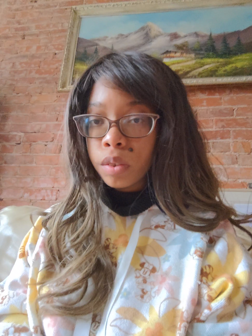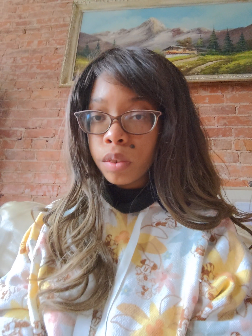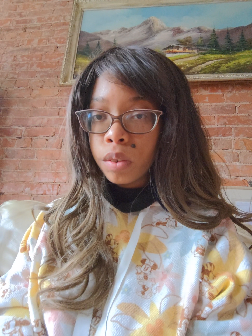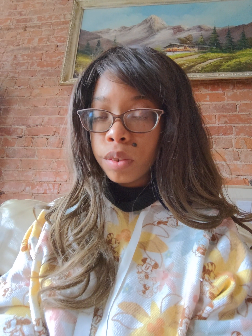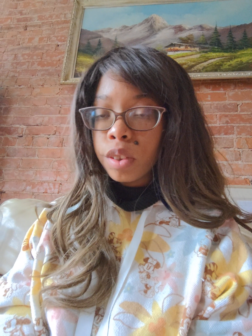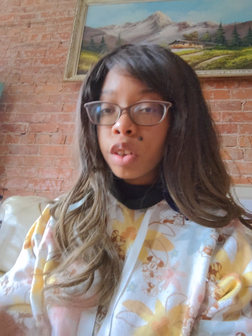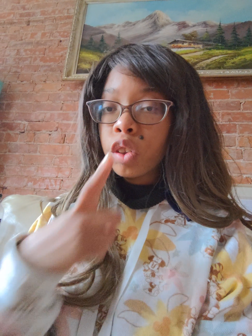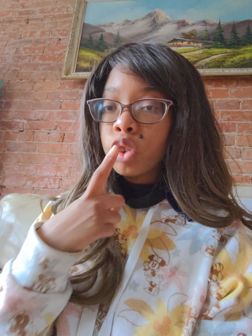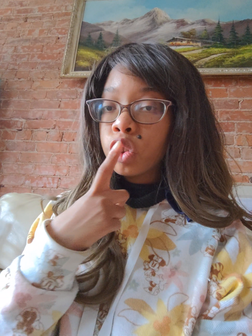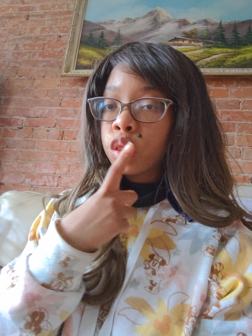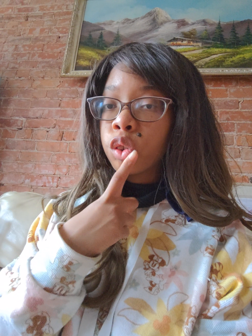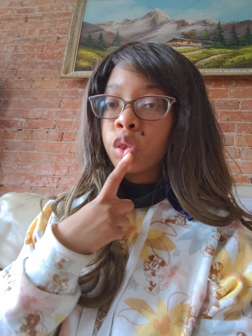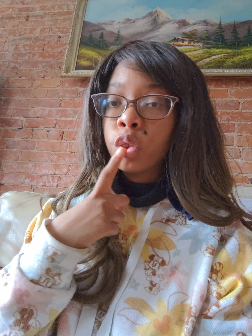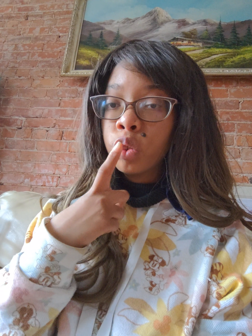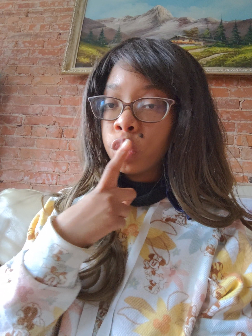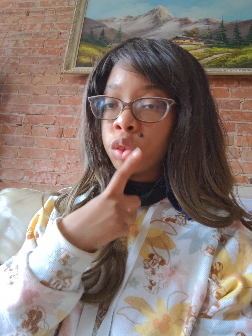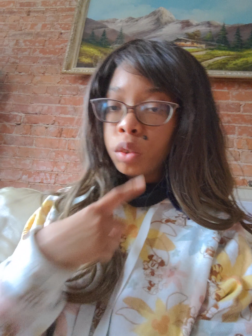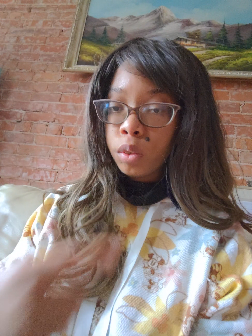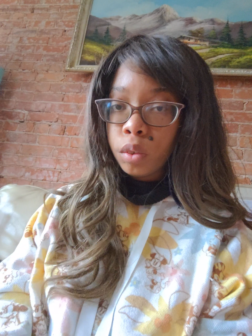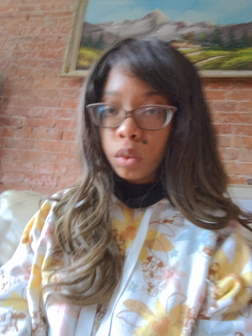mouth